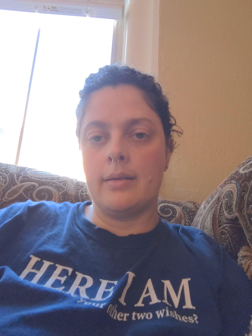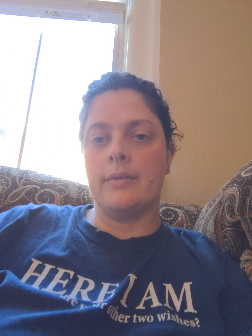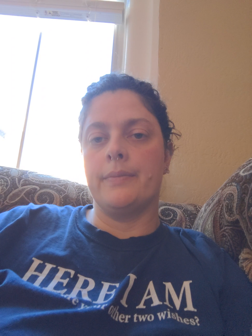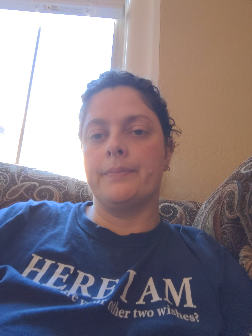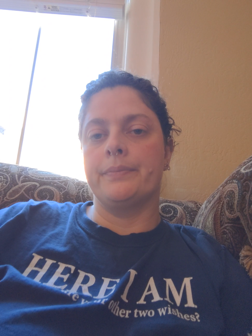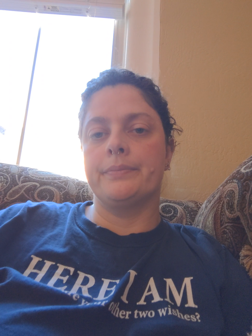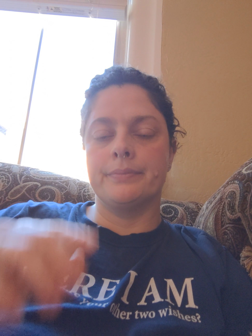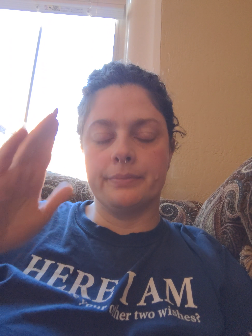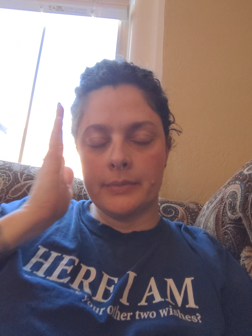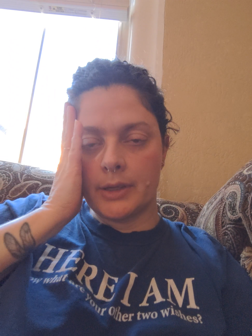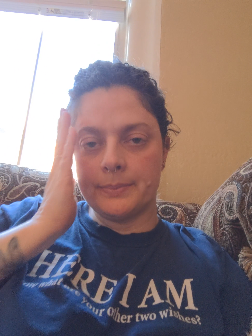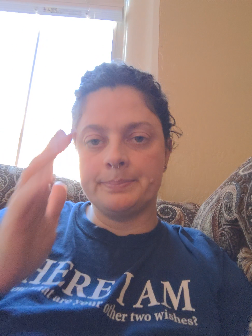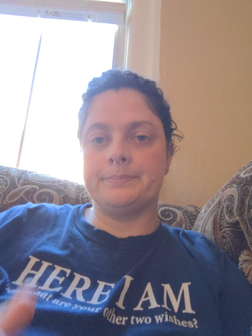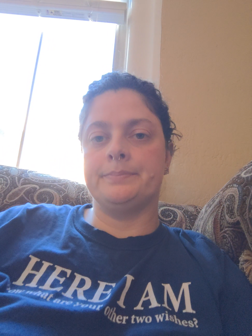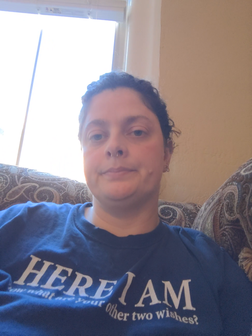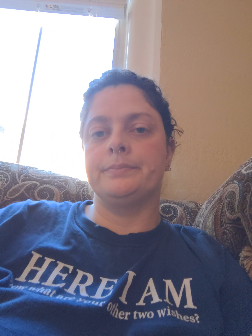bed